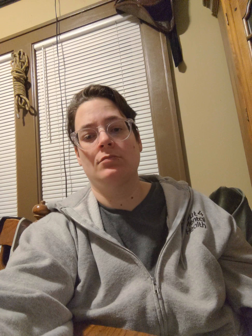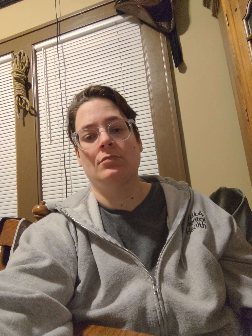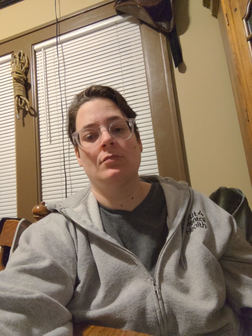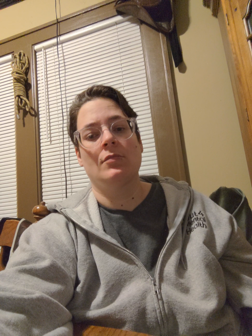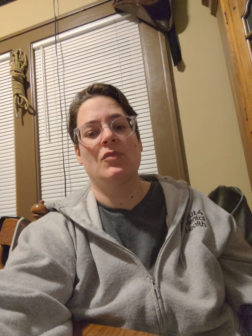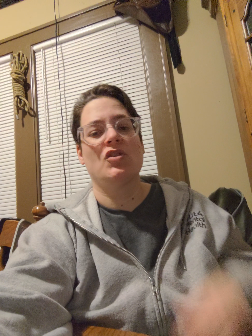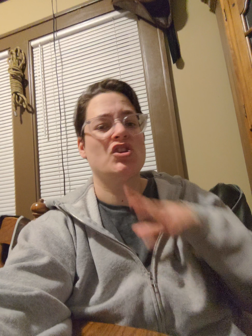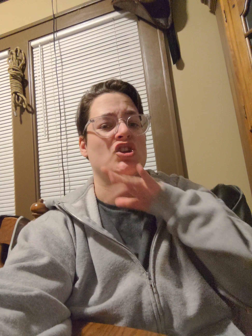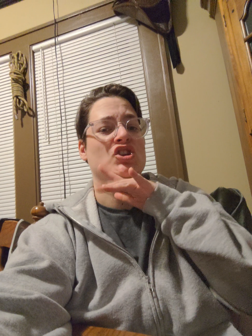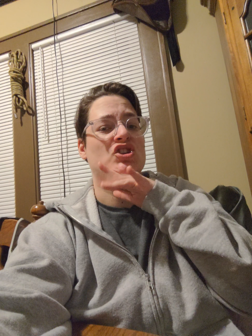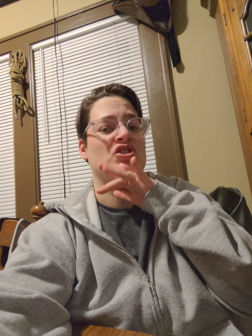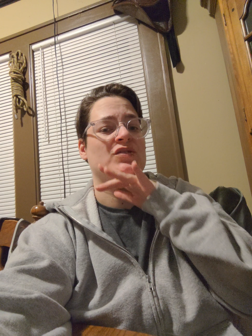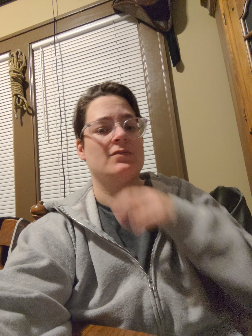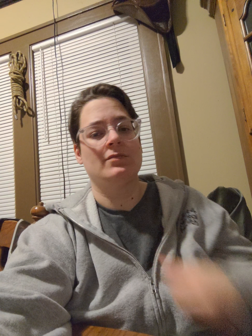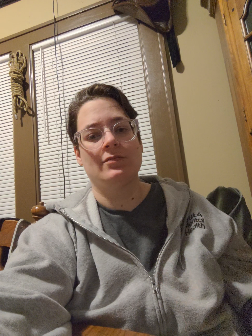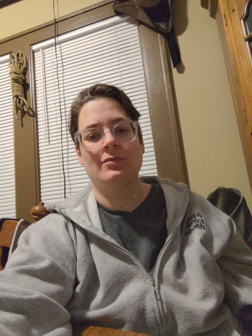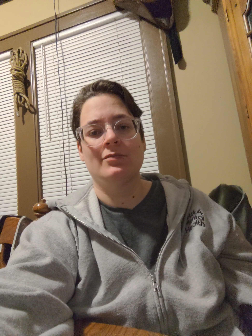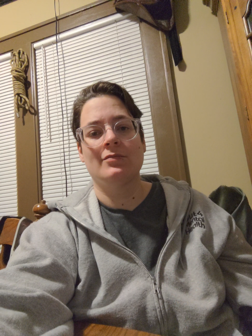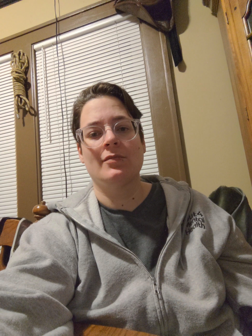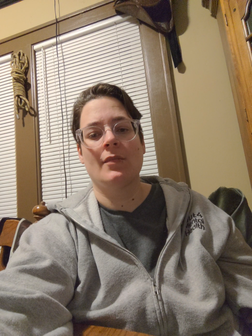dirty